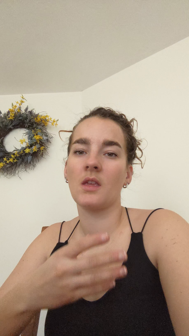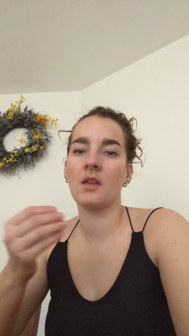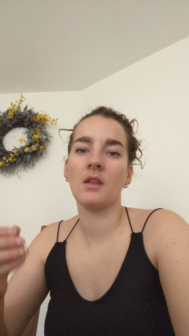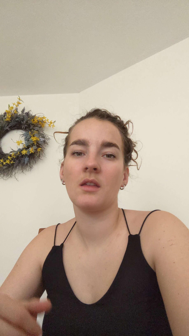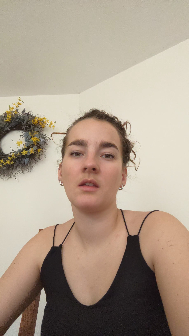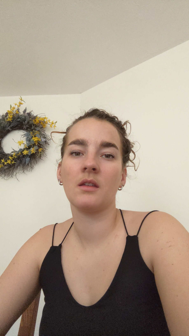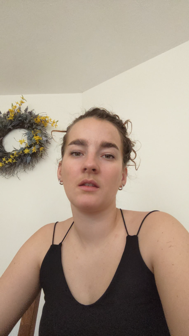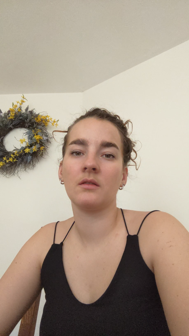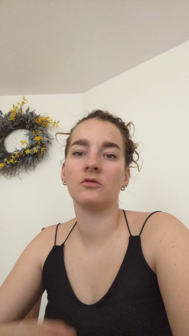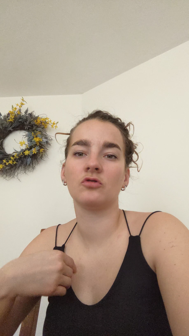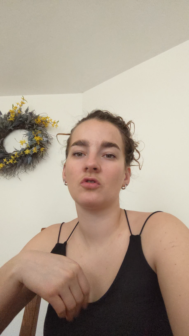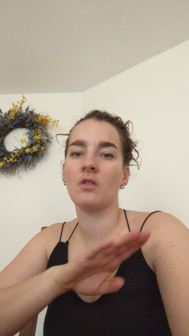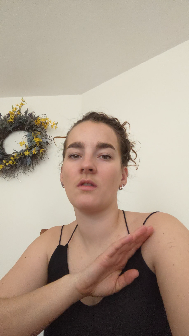scarf